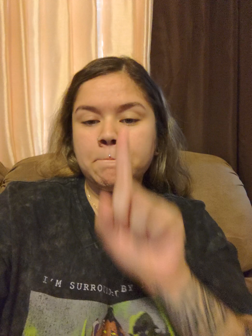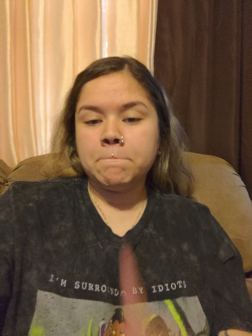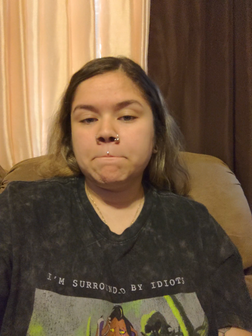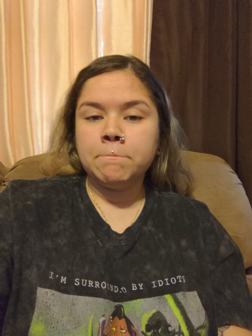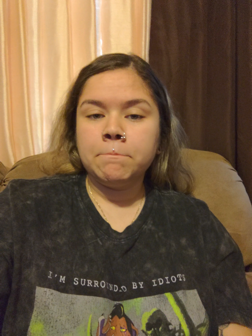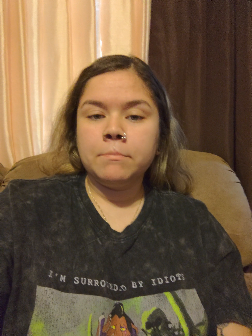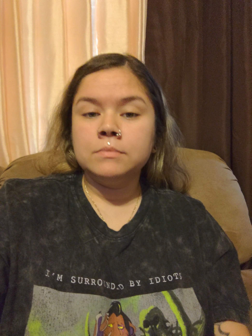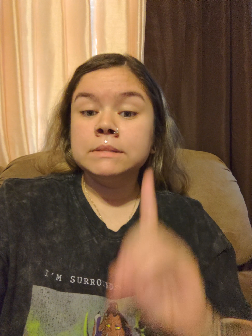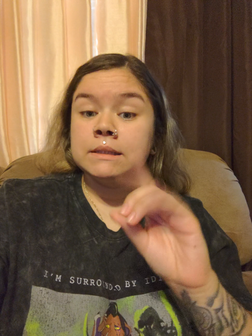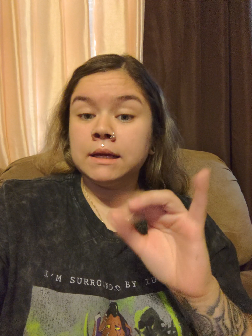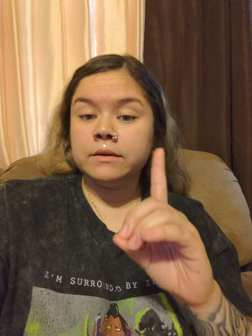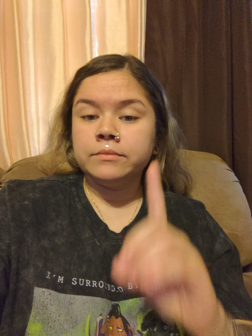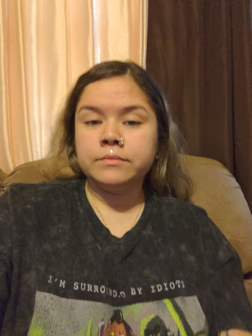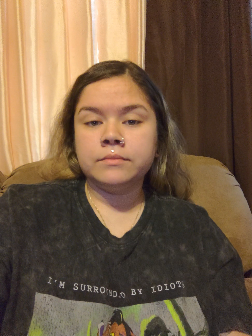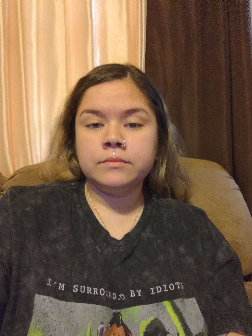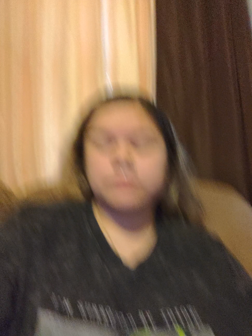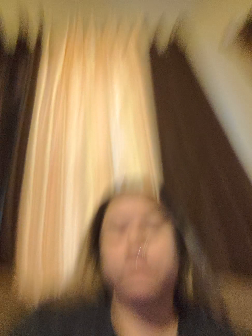did